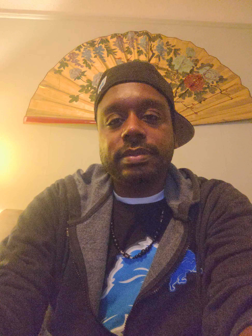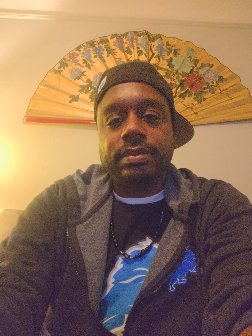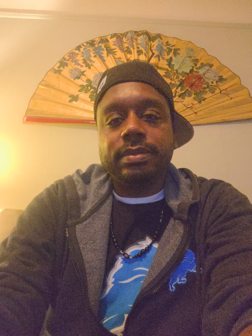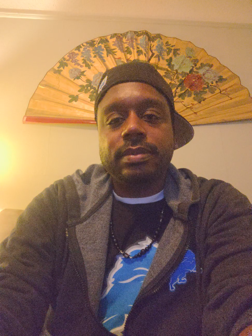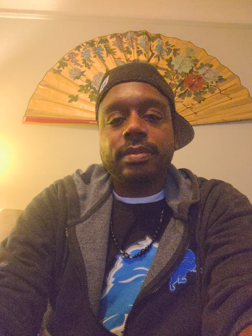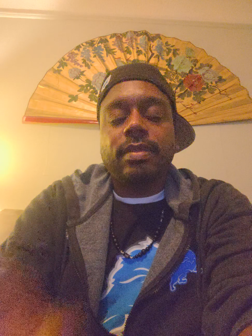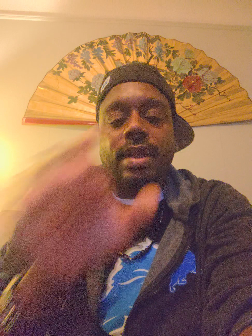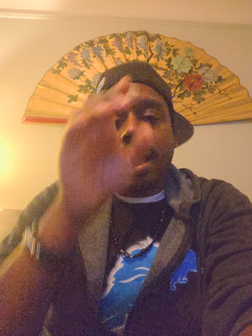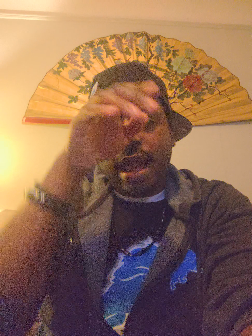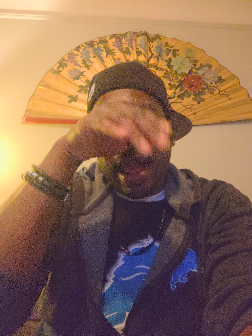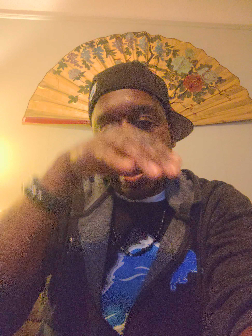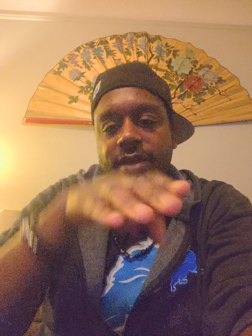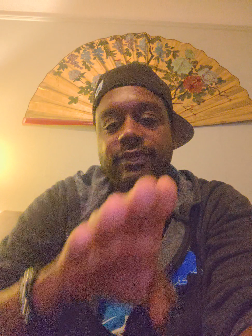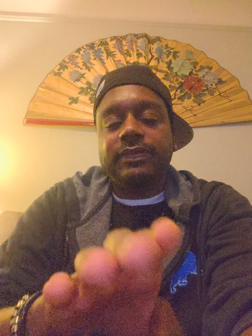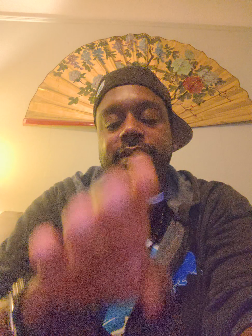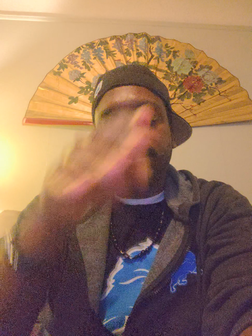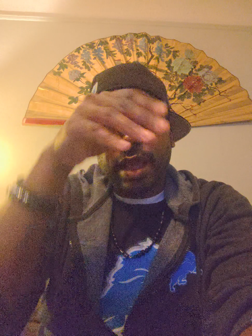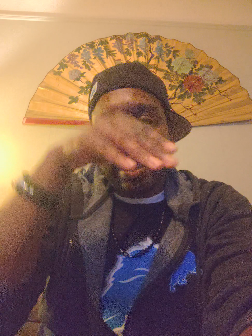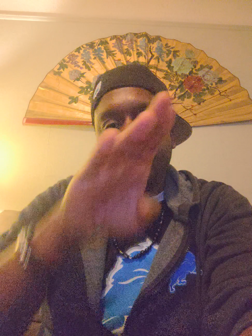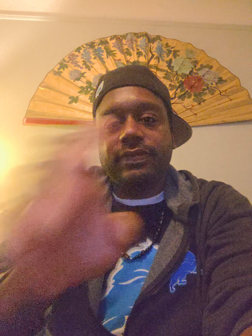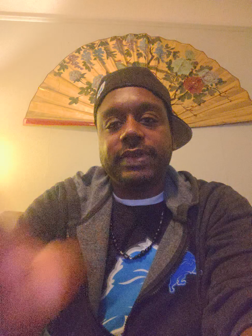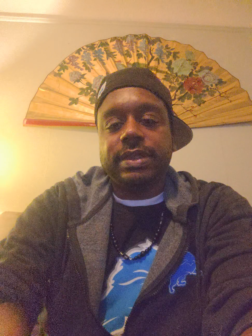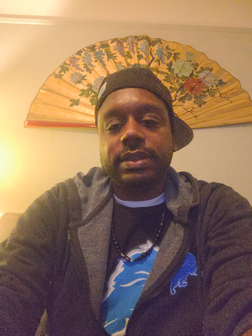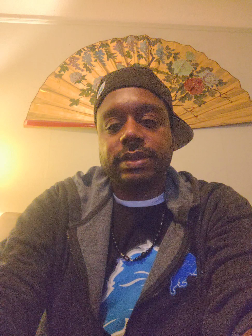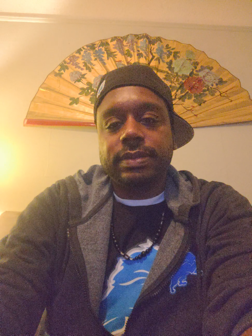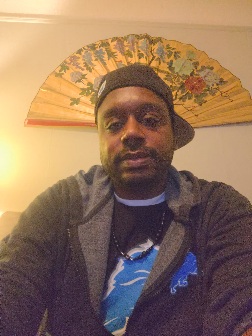elephant